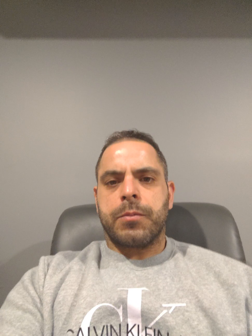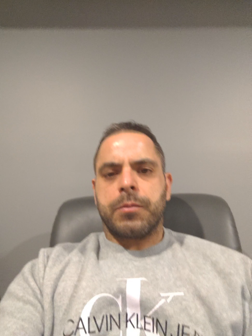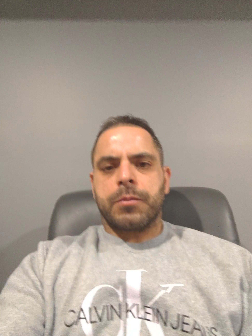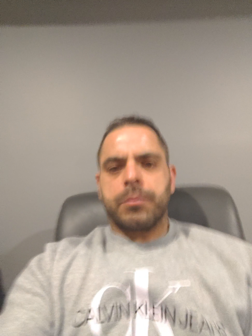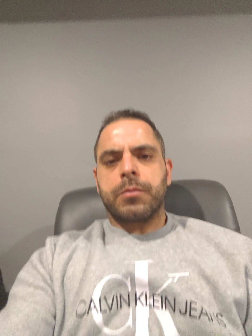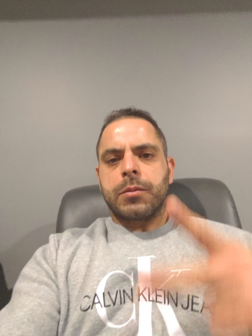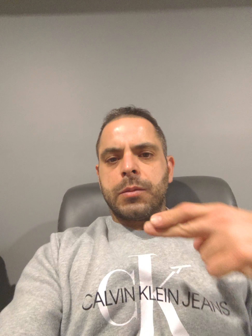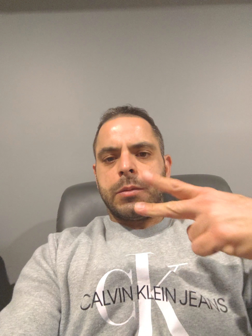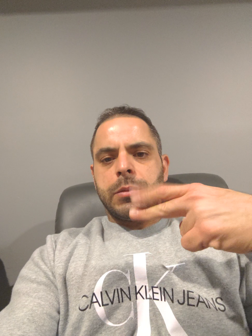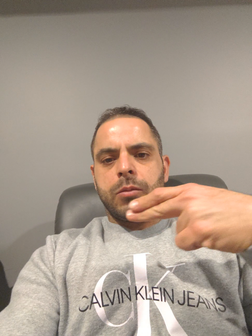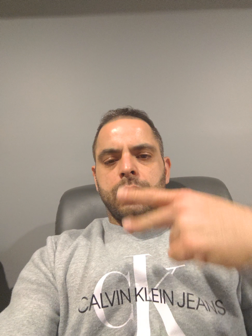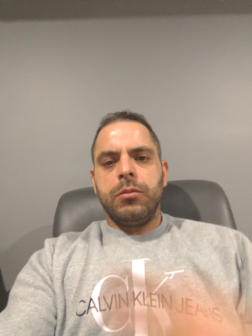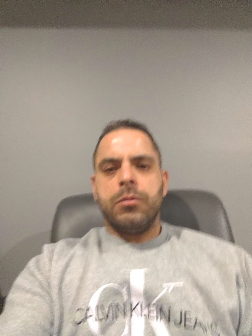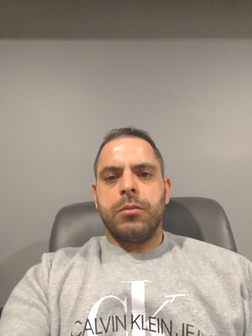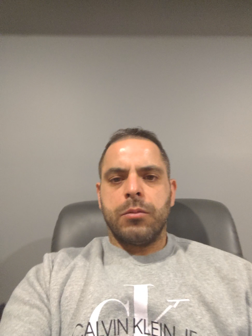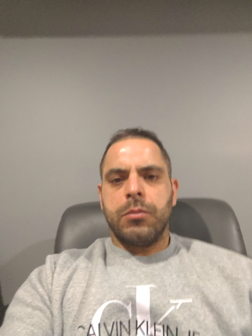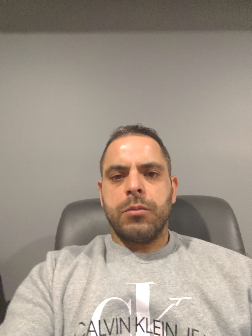scissors